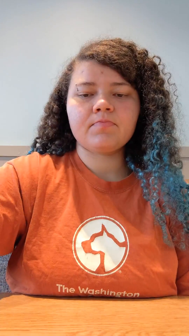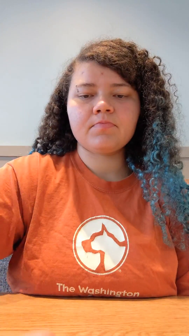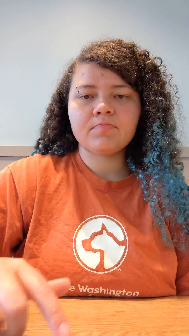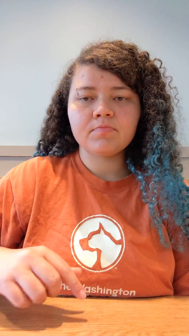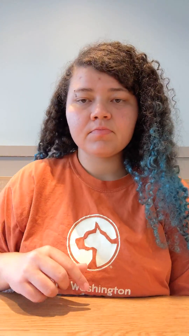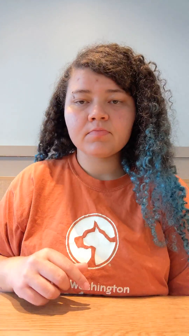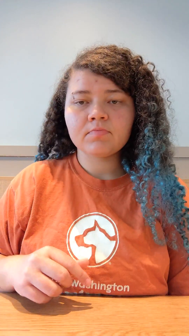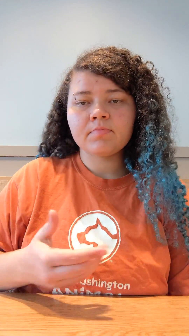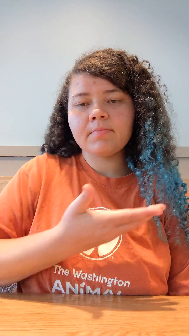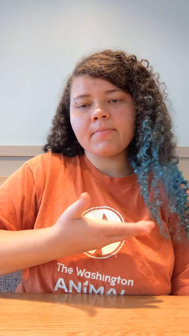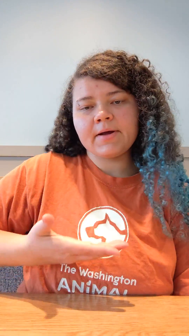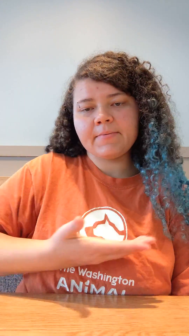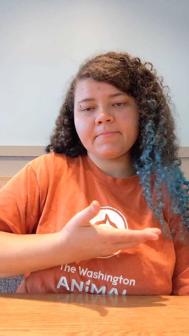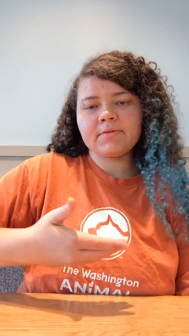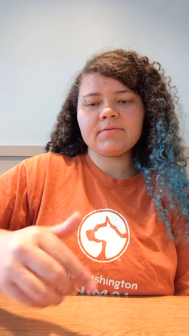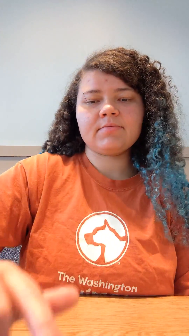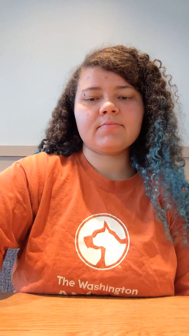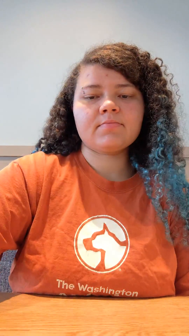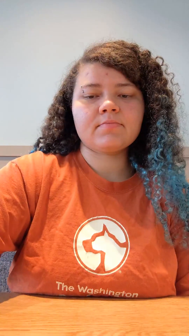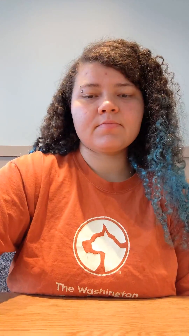baby